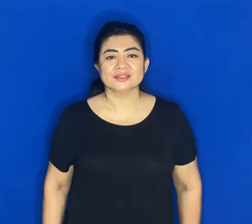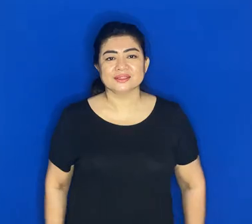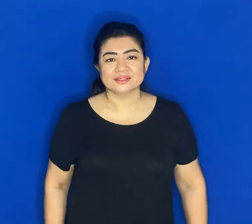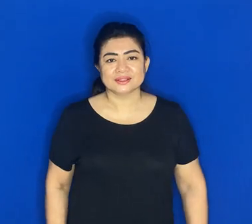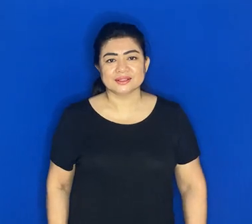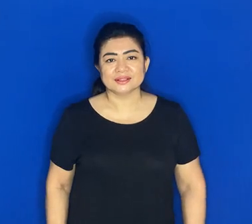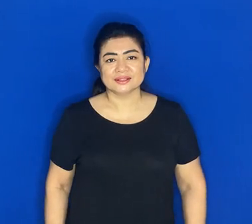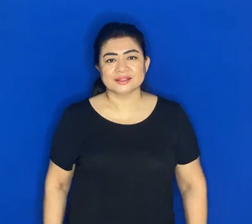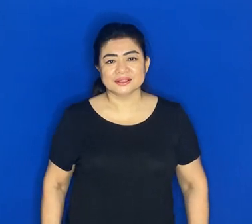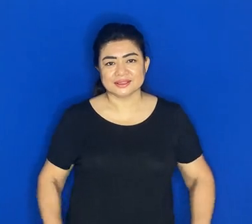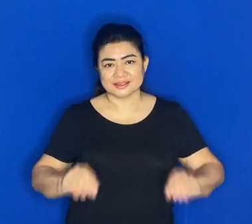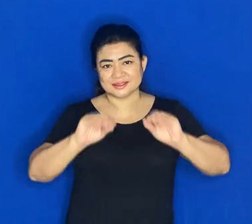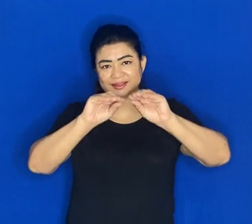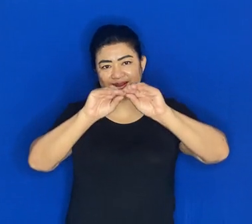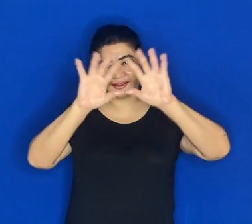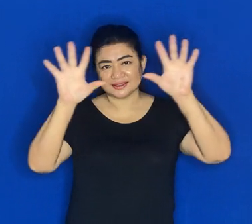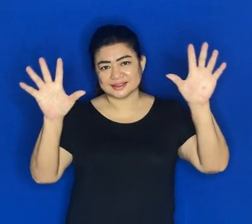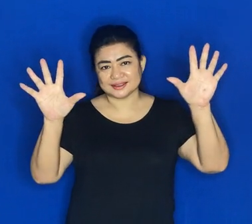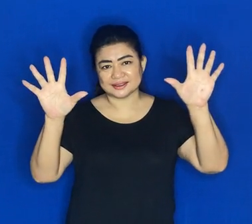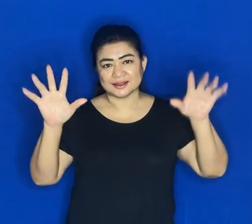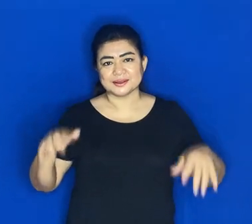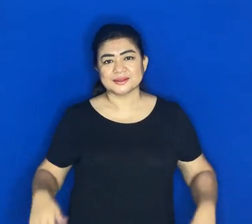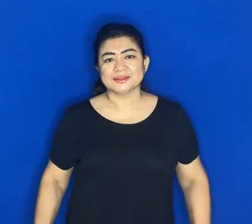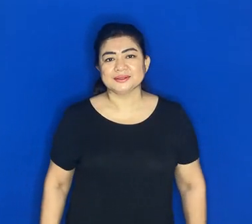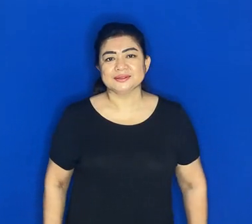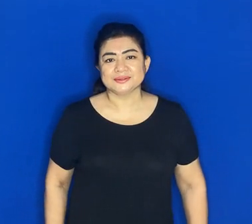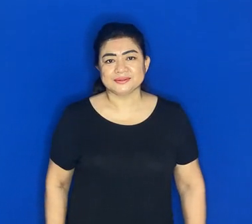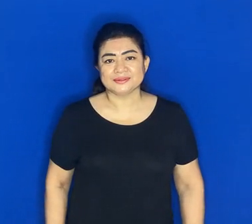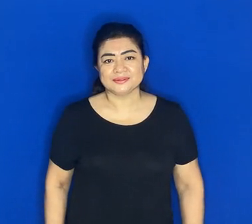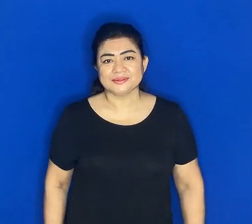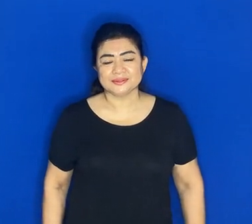light